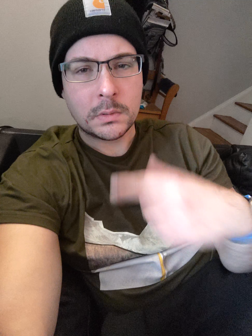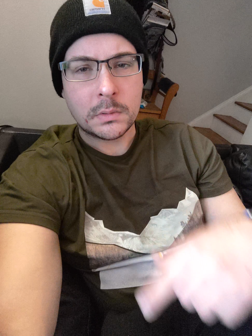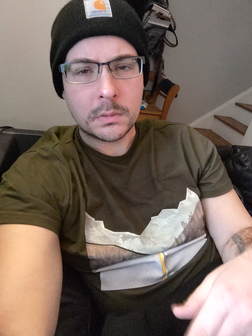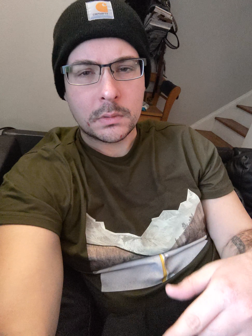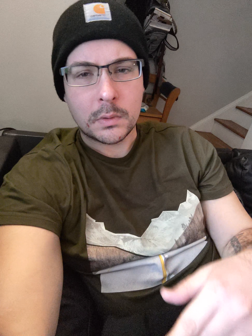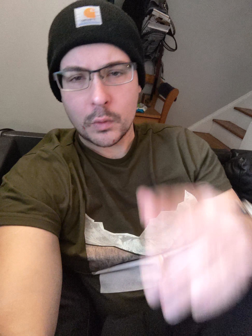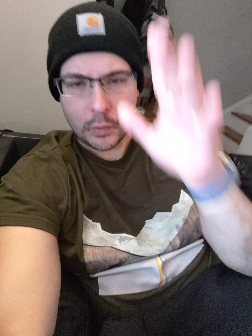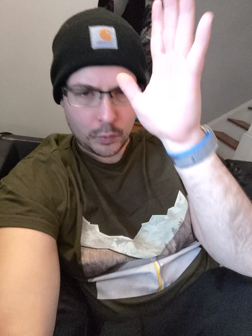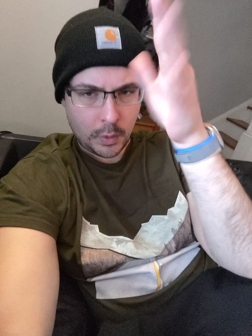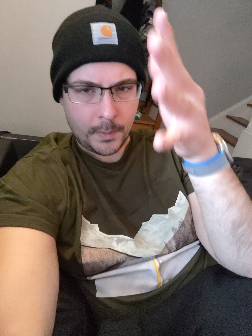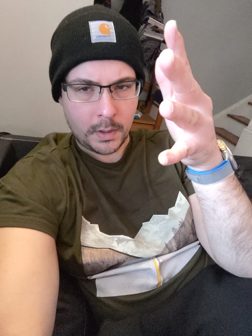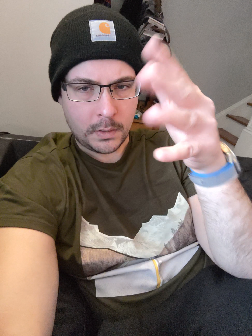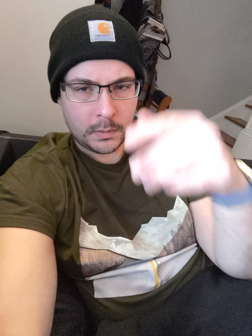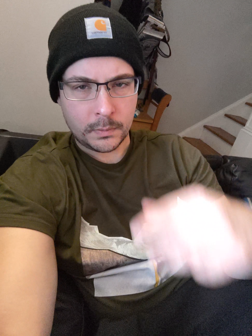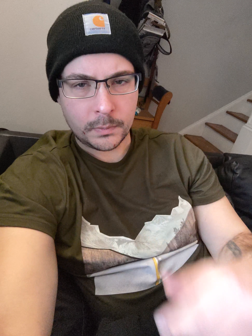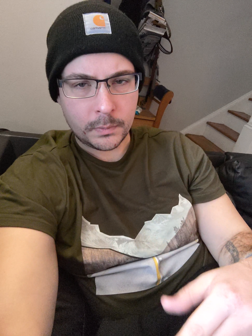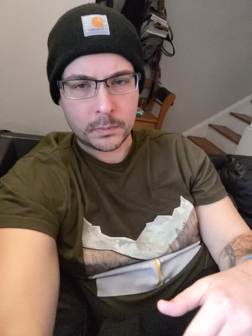grandpa